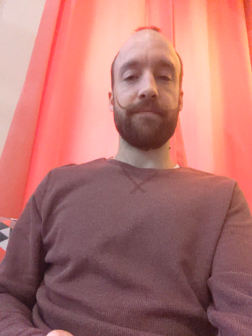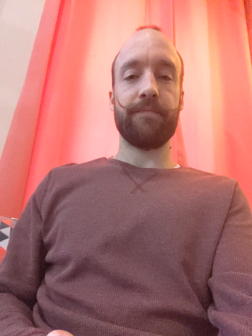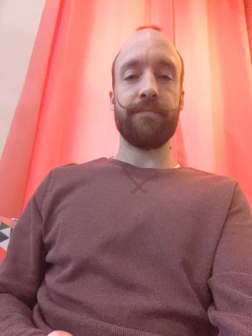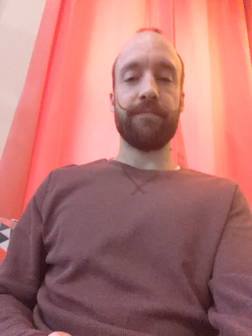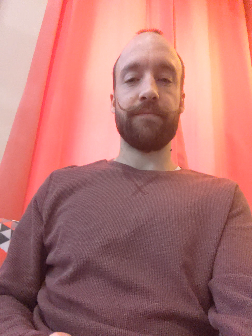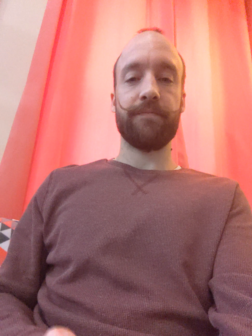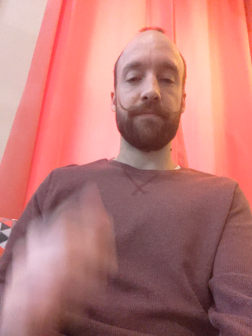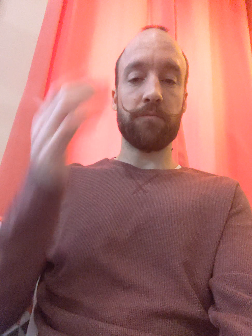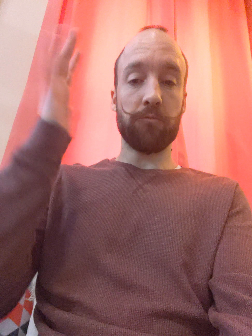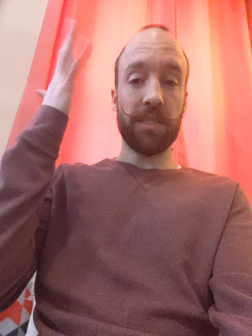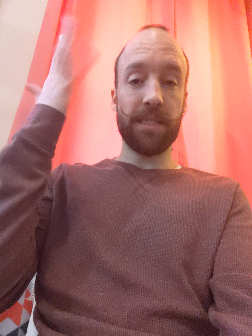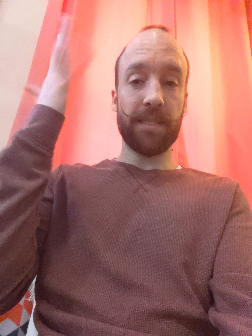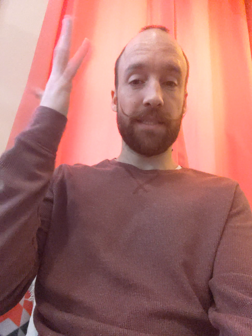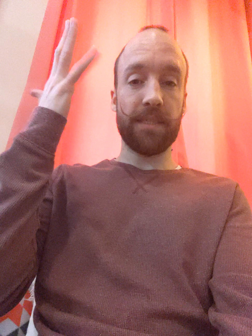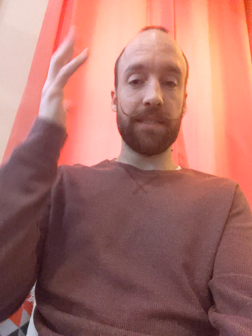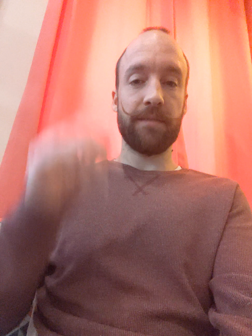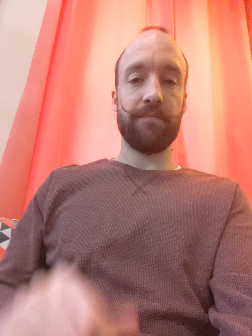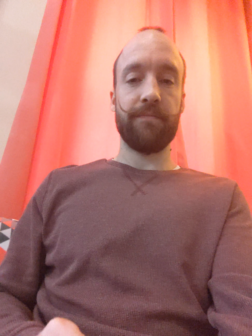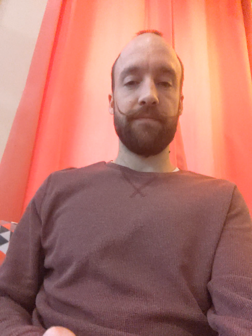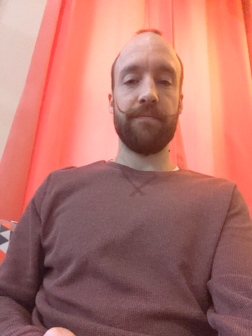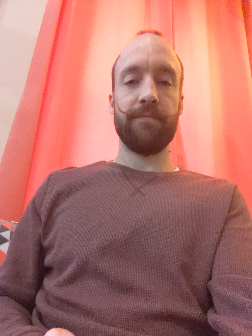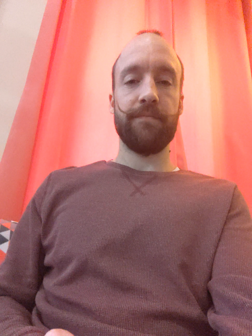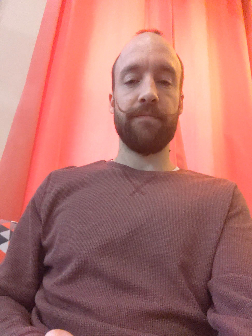tree